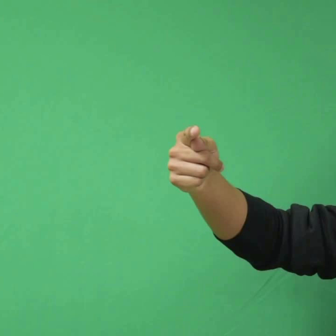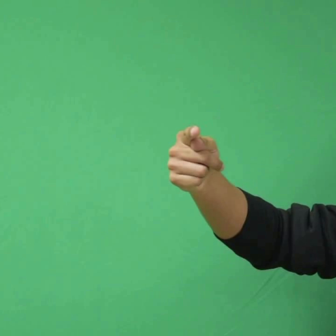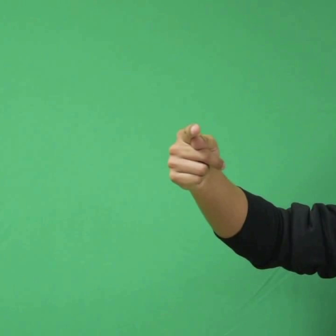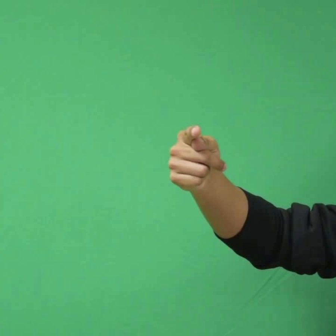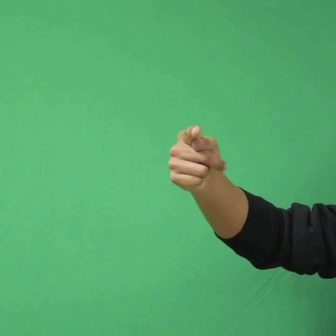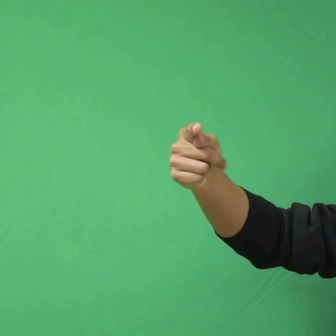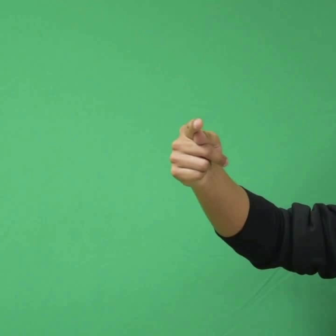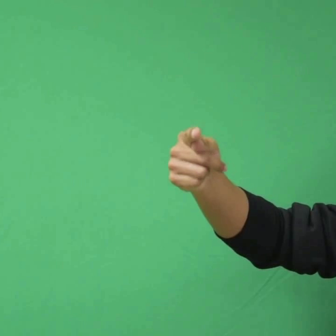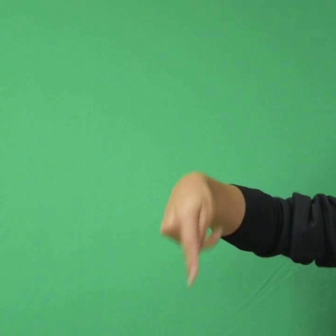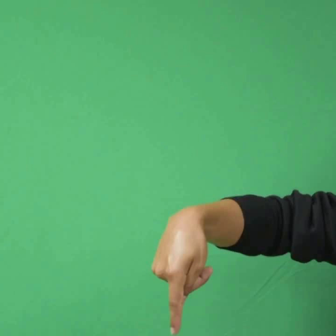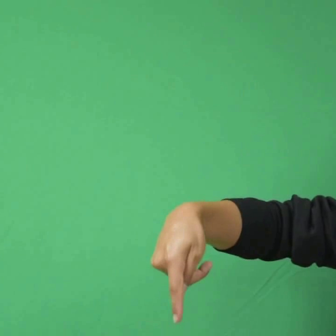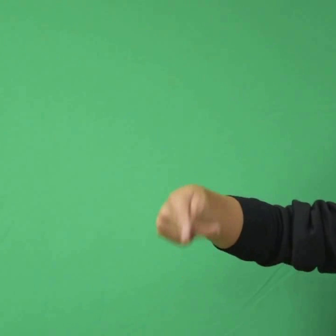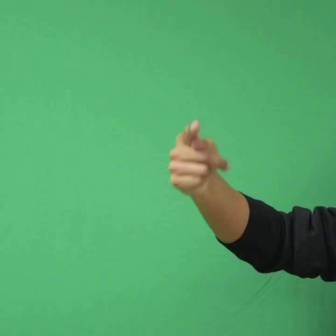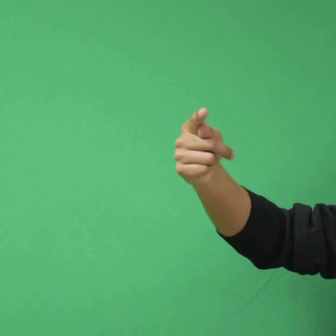K